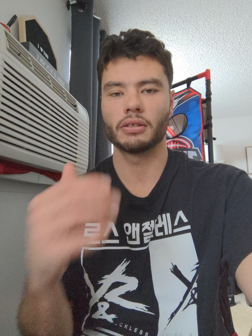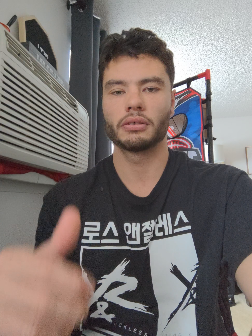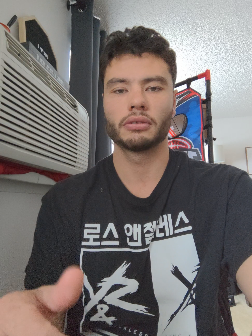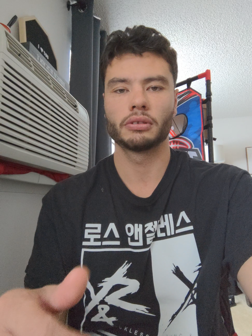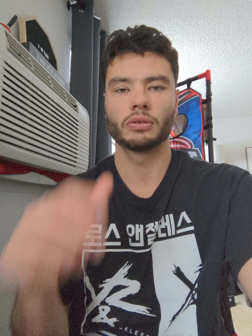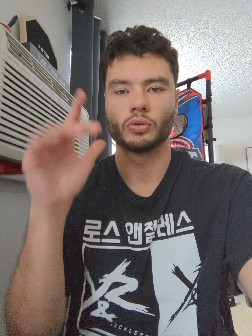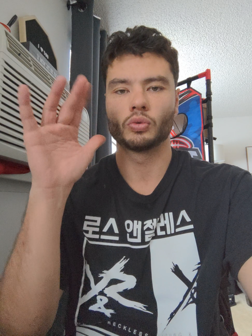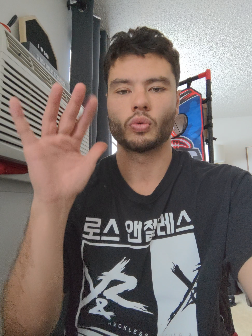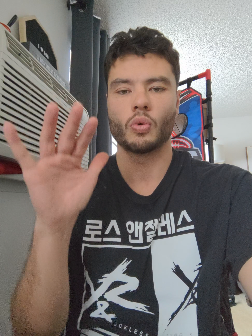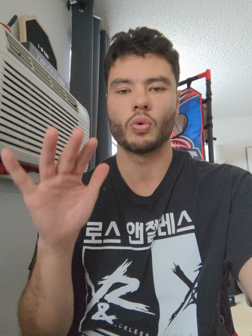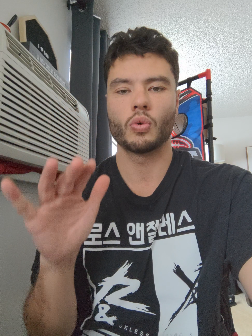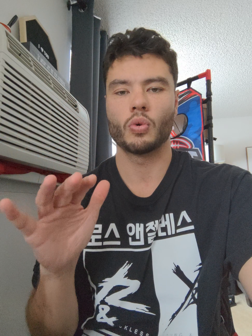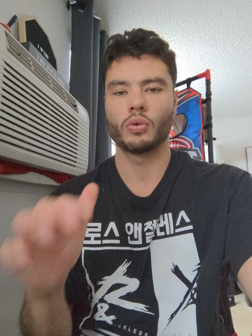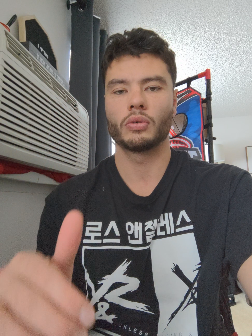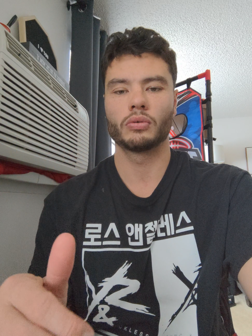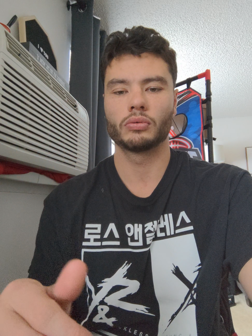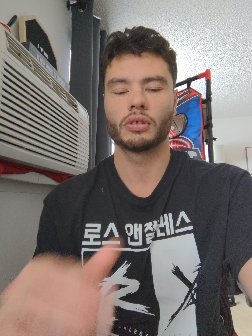snow